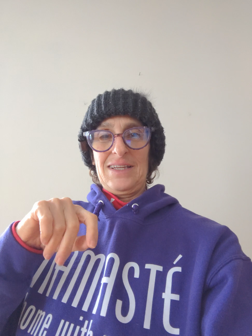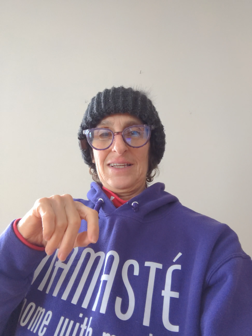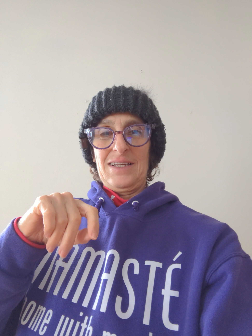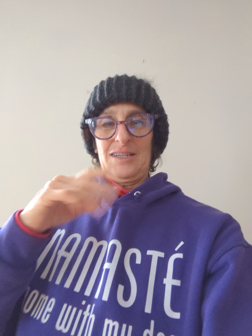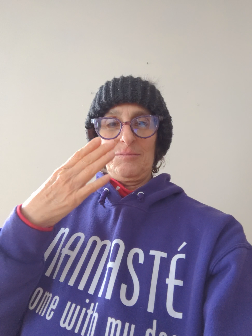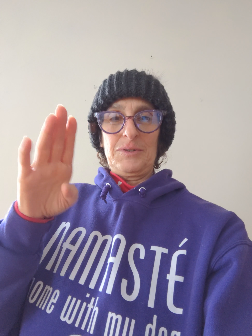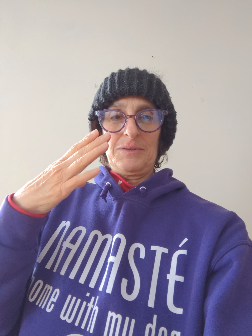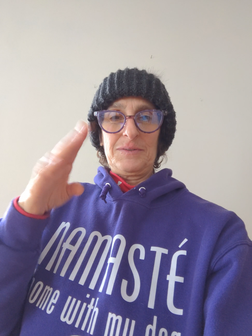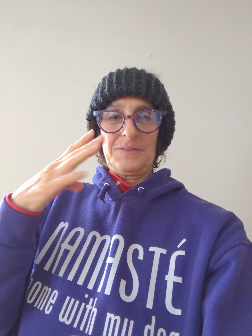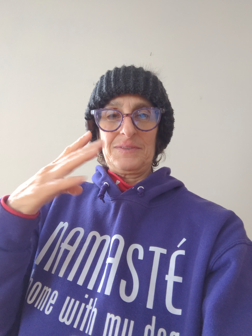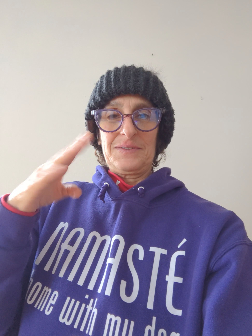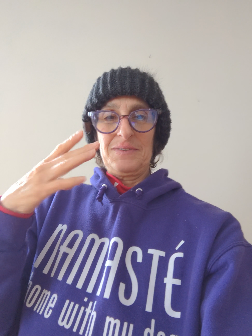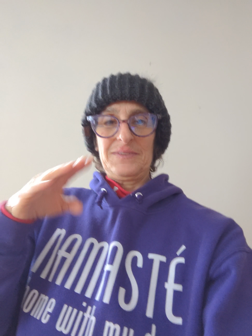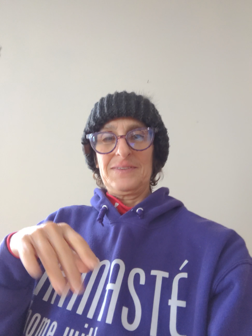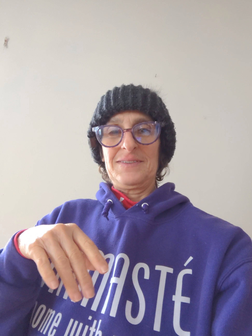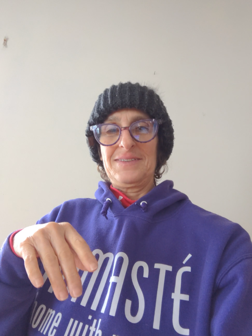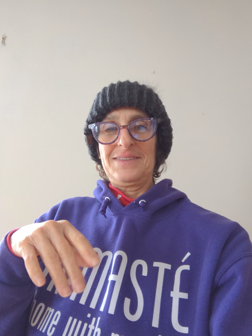blue